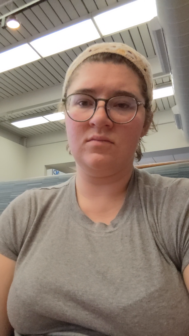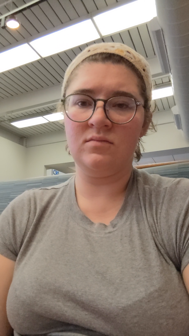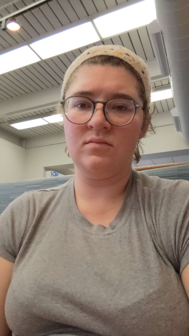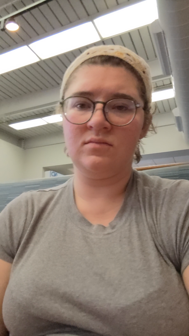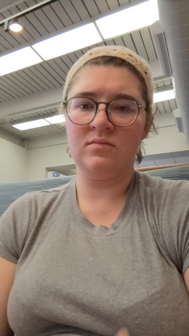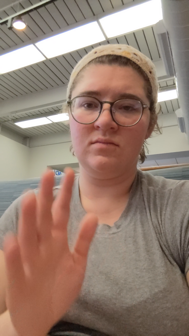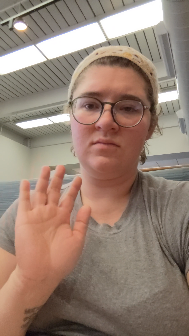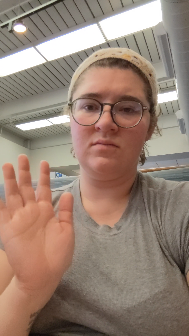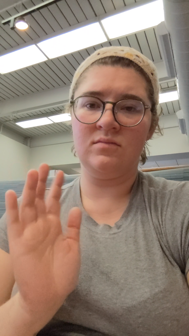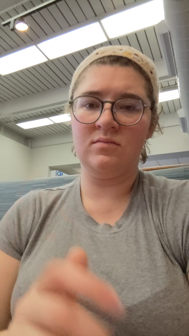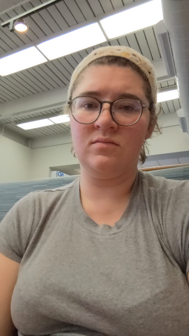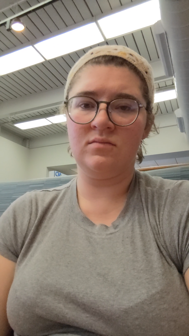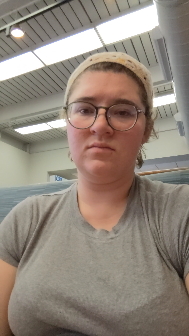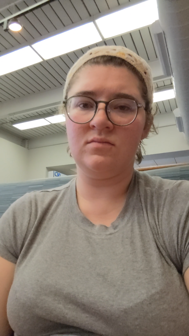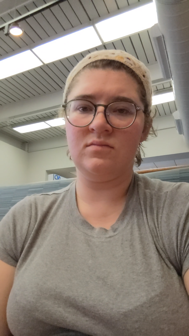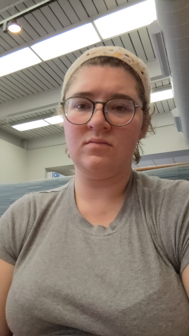hi